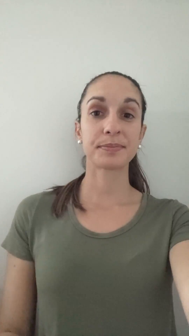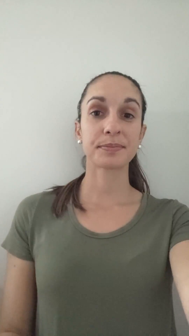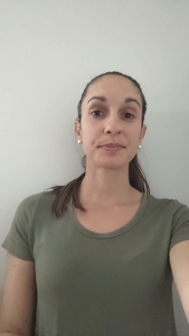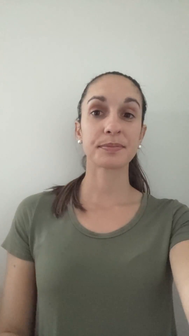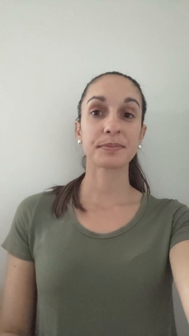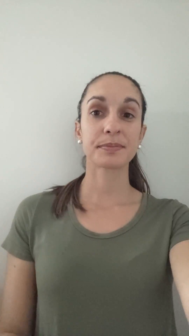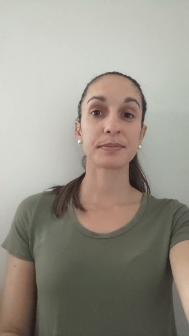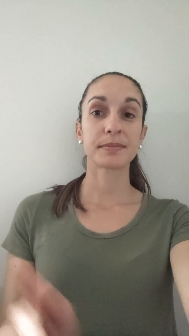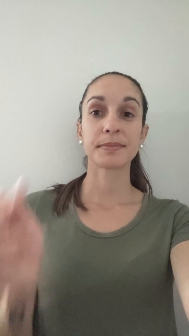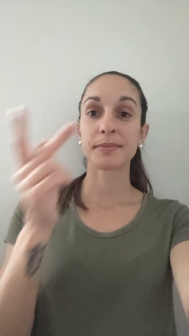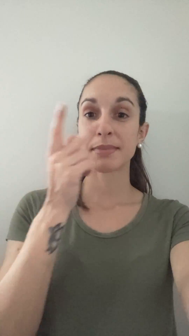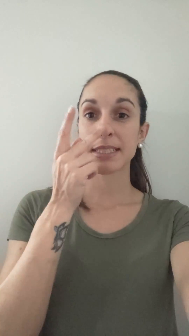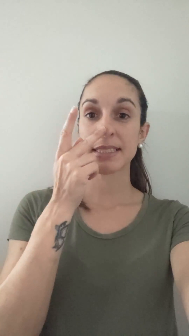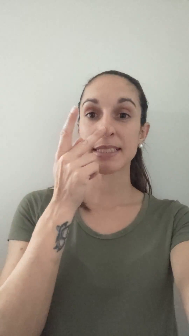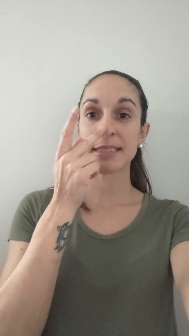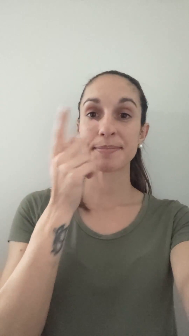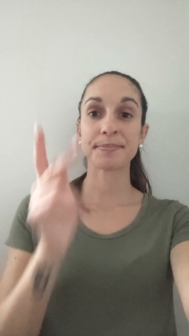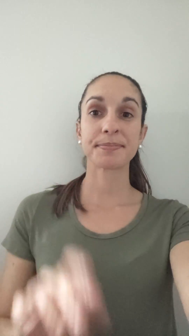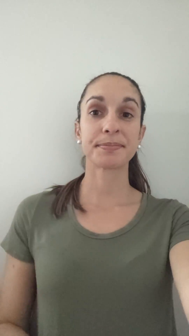penis